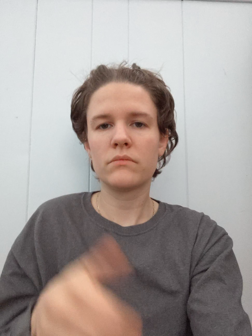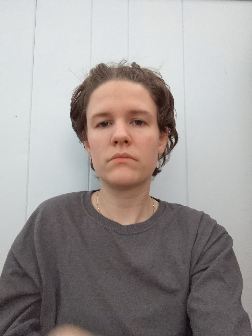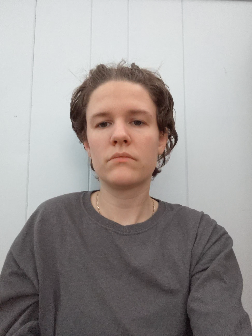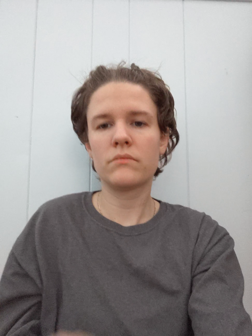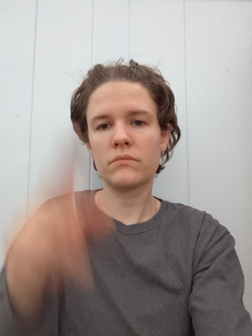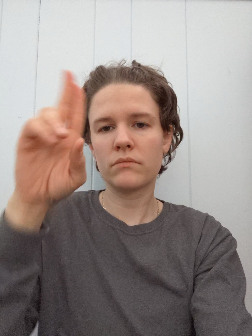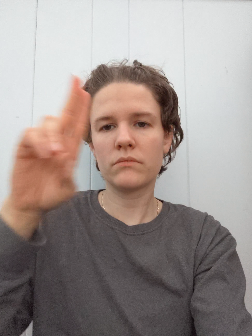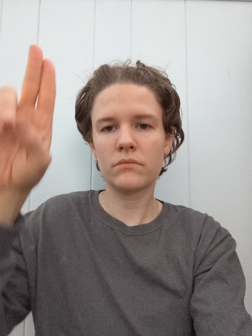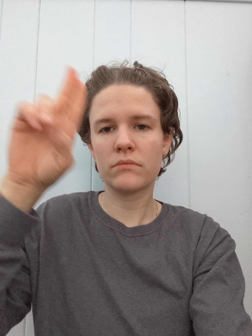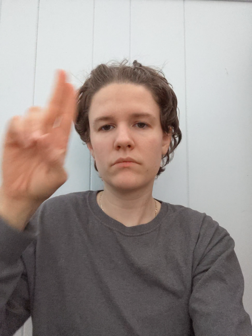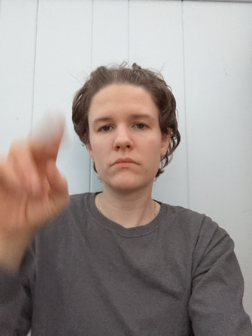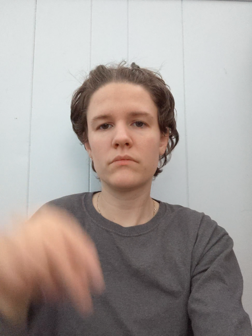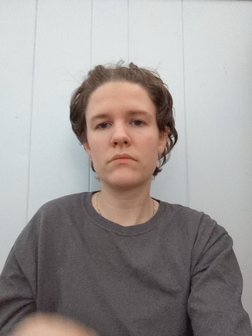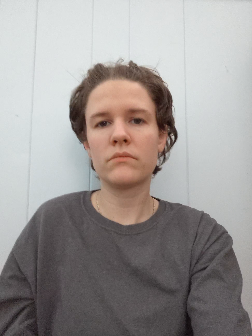uncle